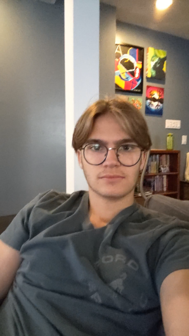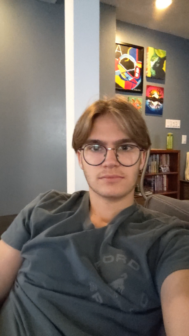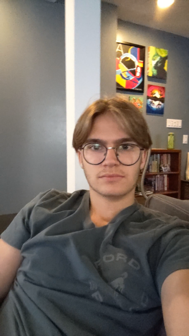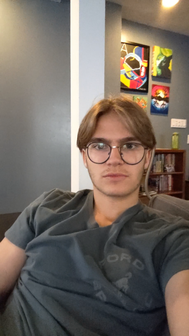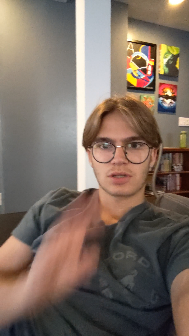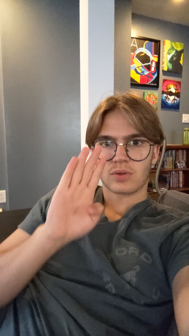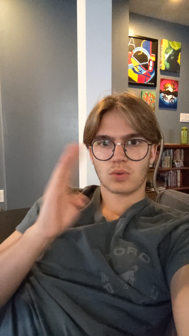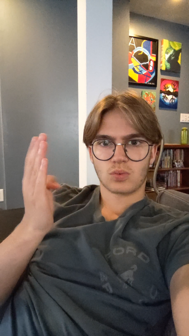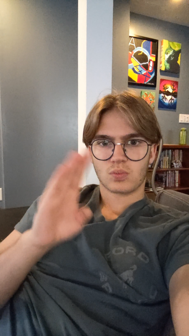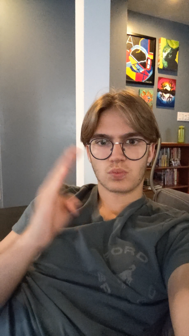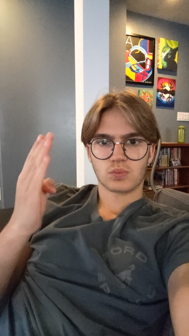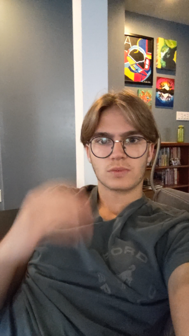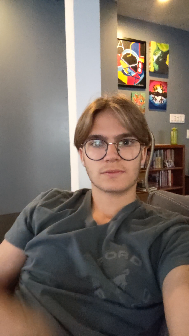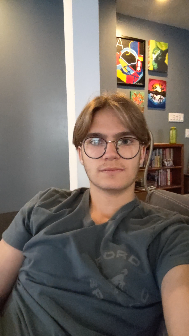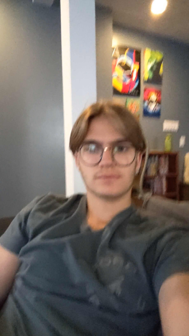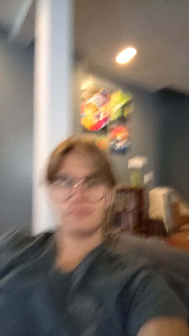door